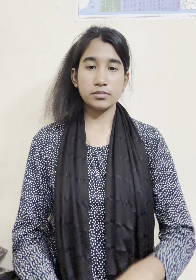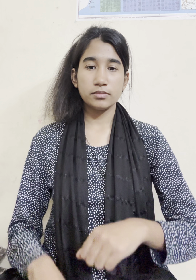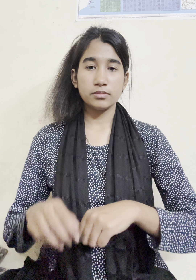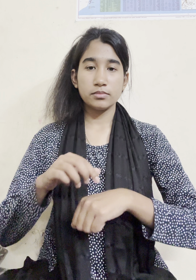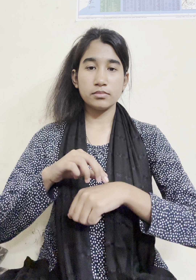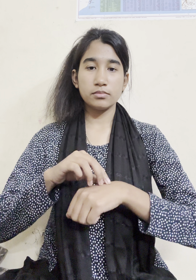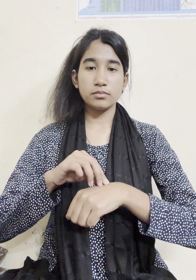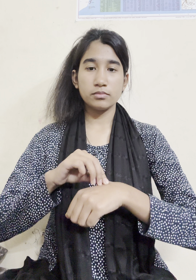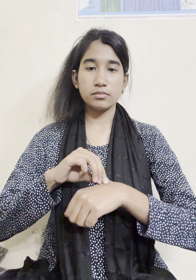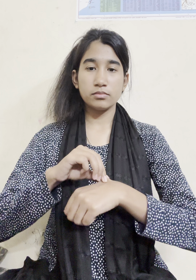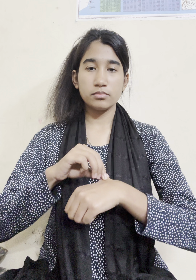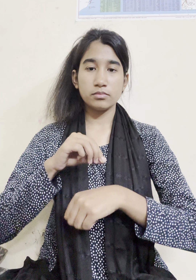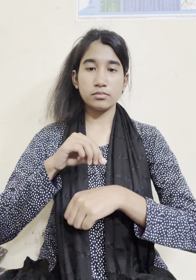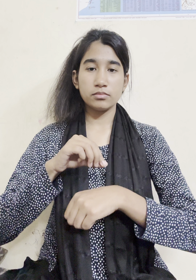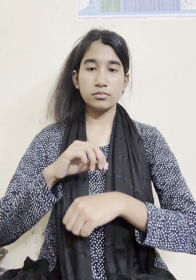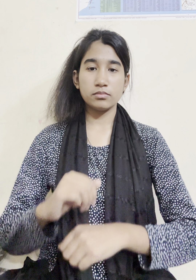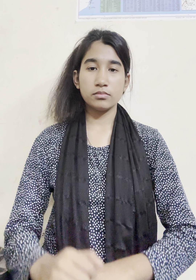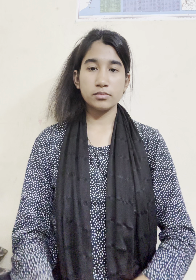চামড়া